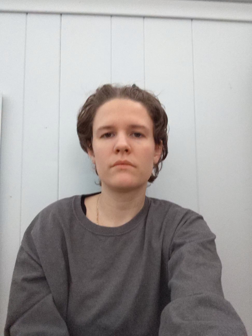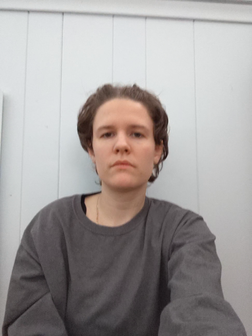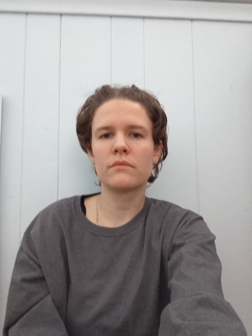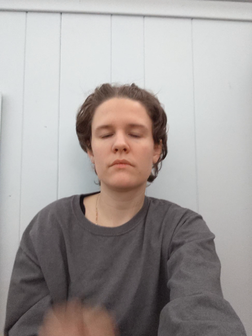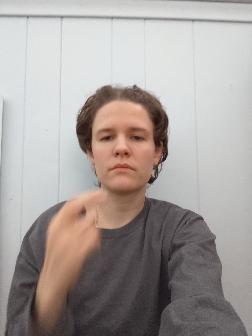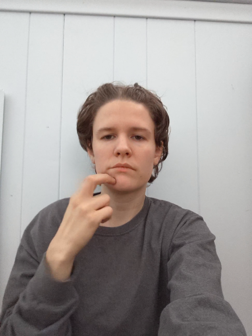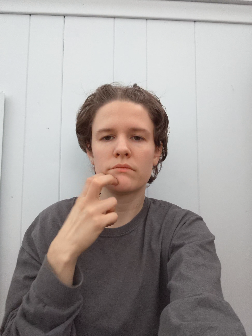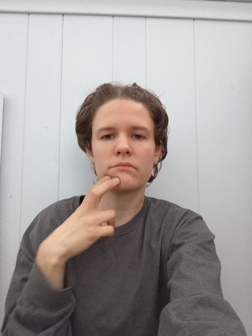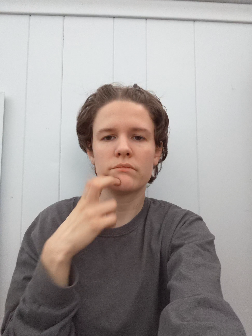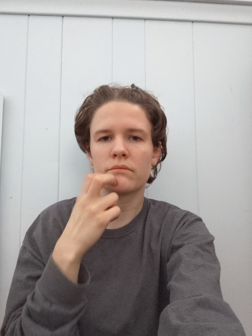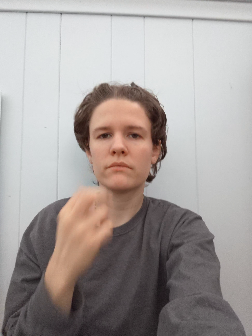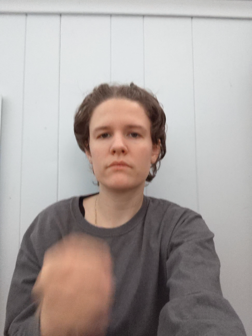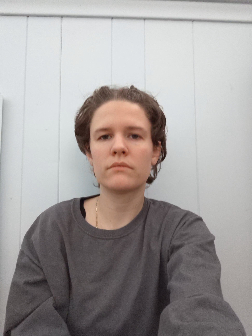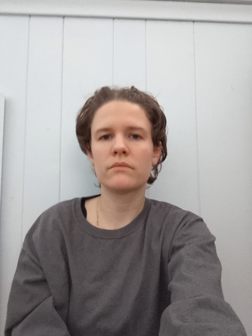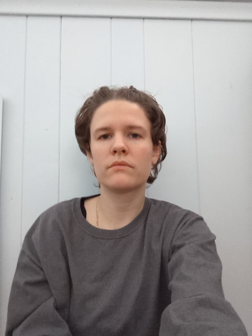gum